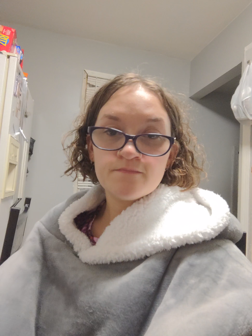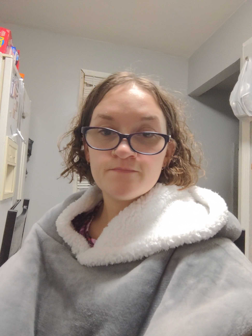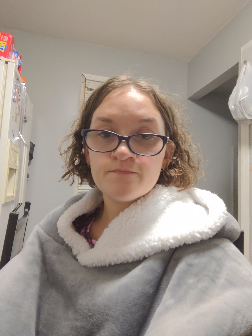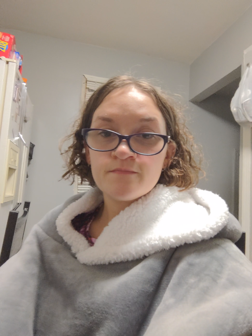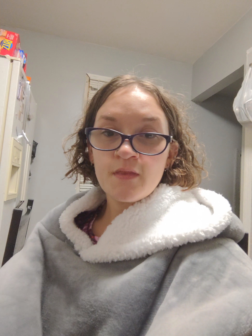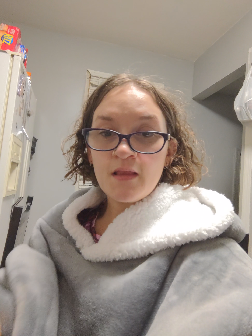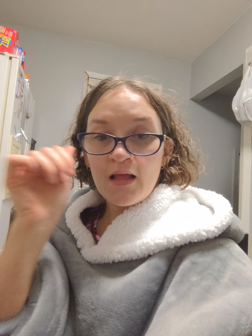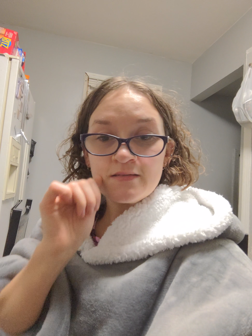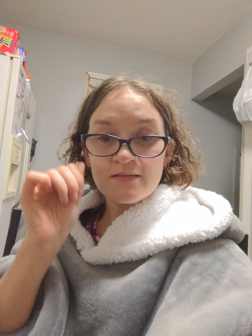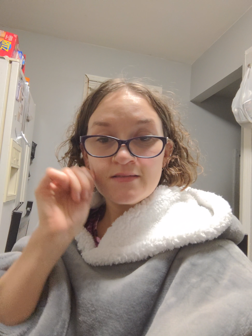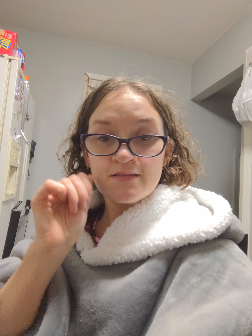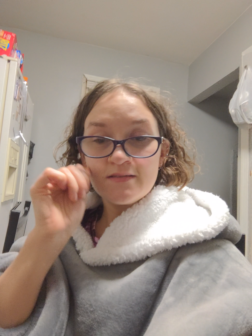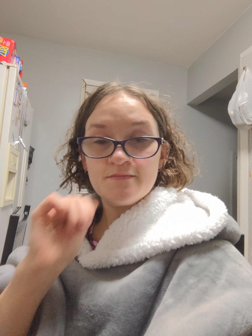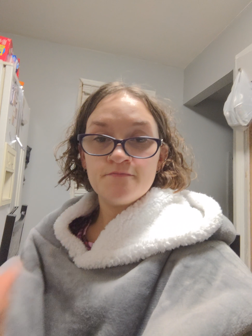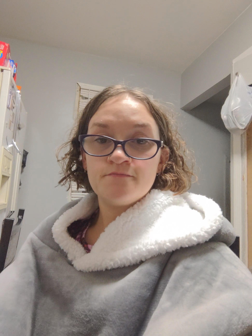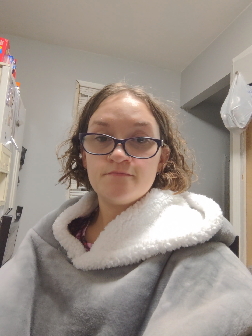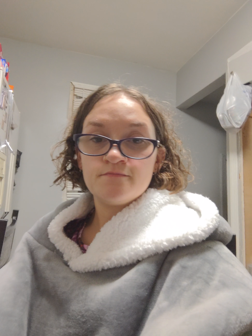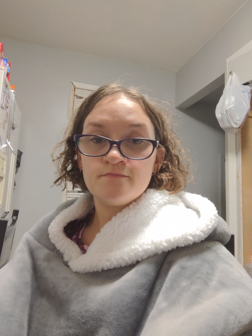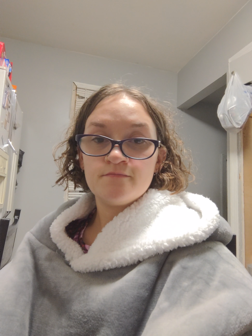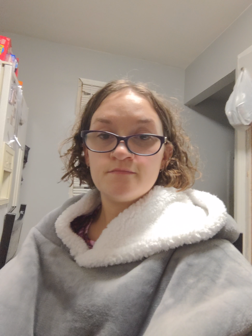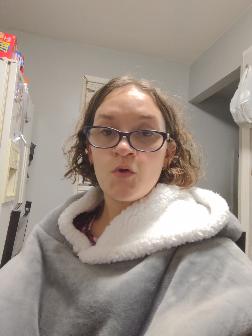aunt